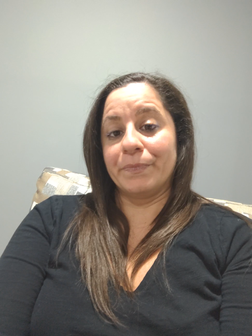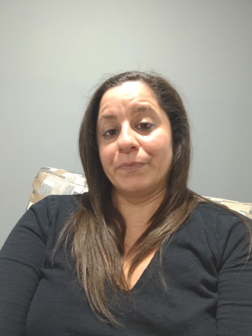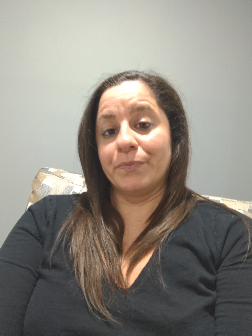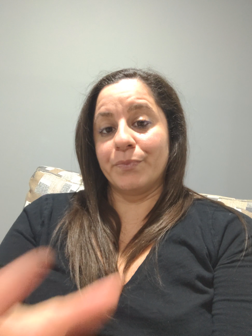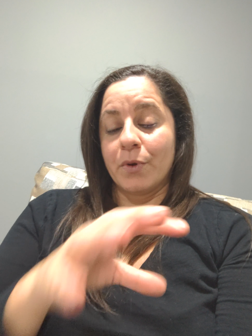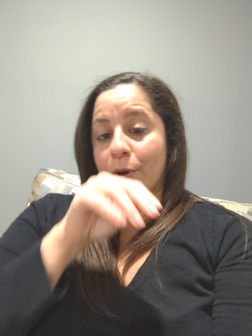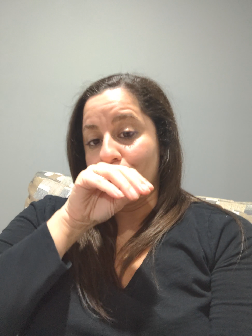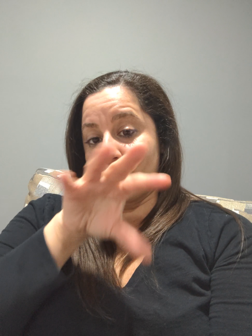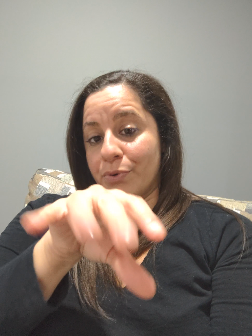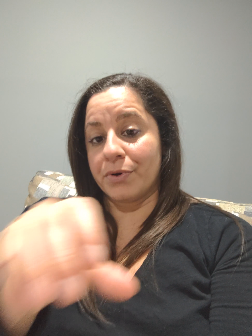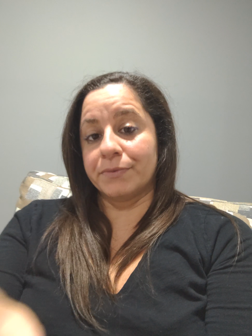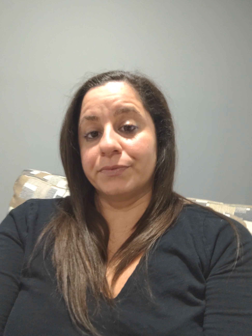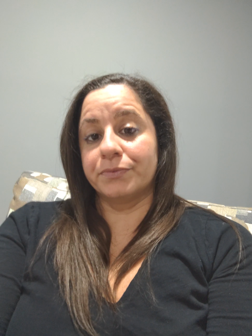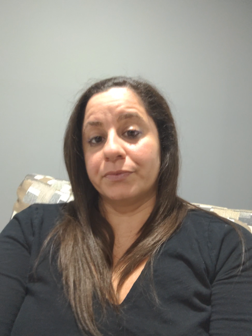blow